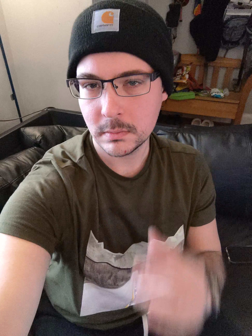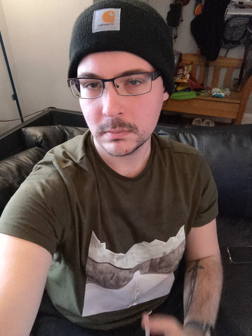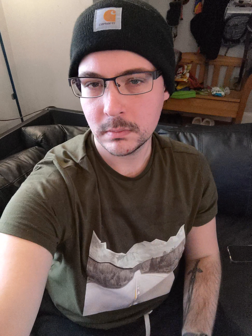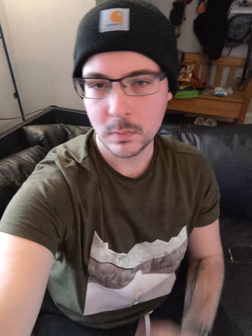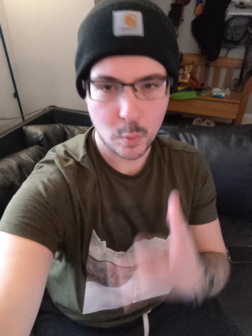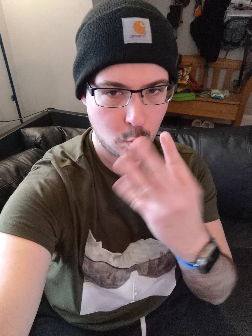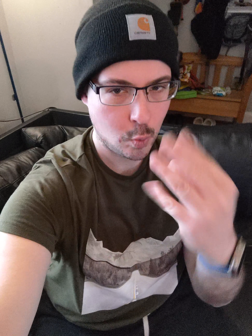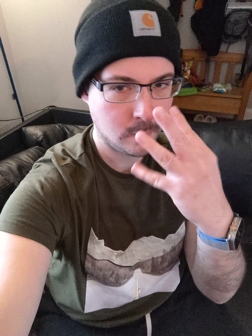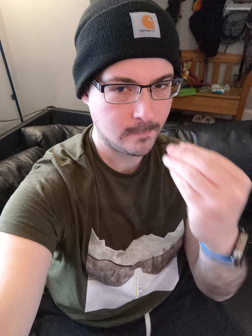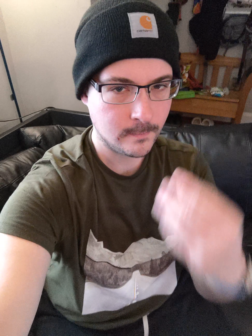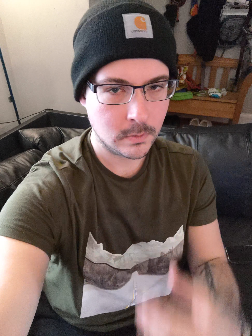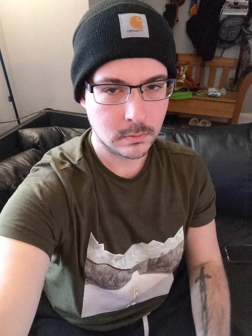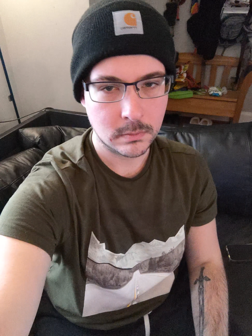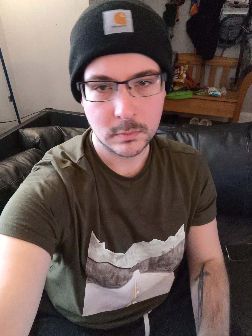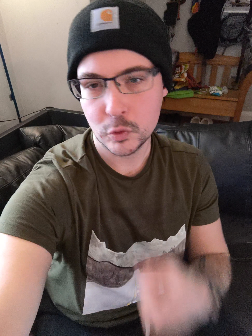wolf